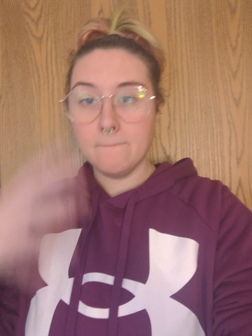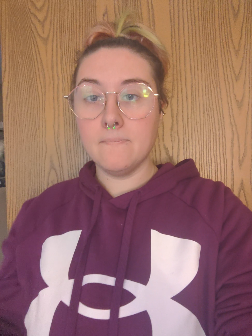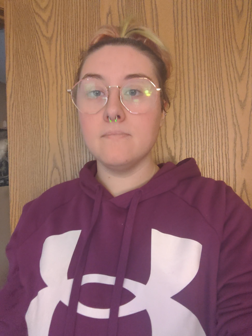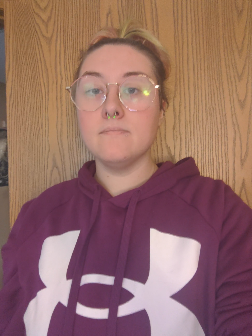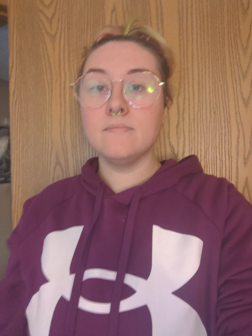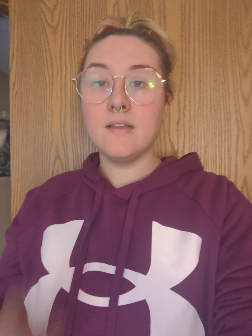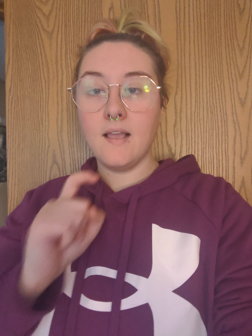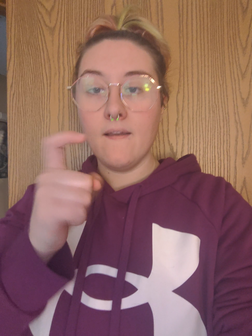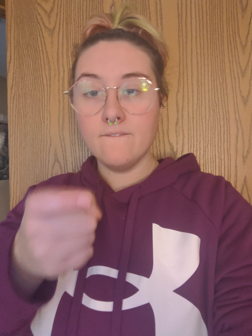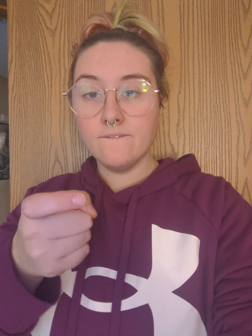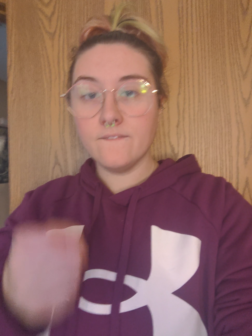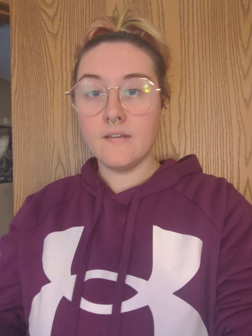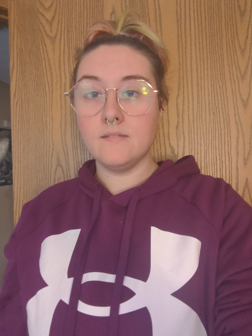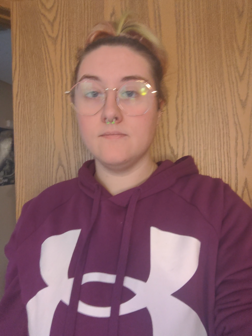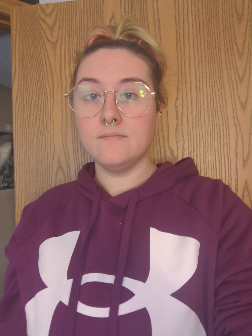gift